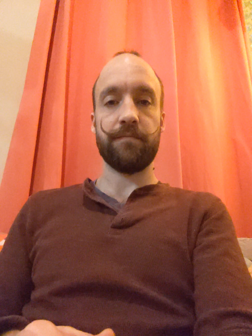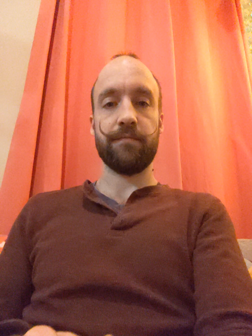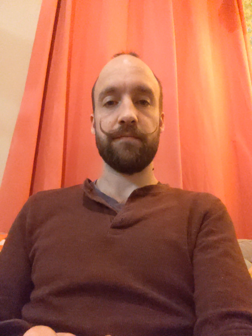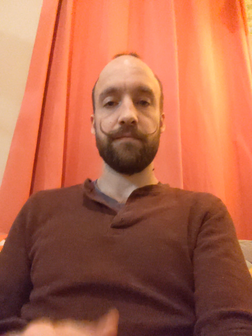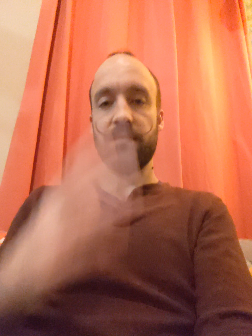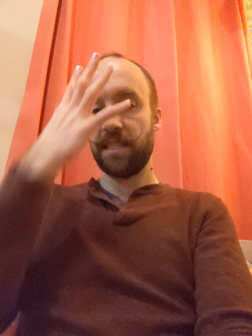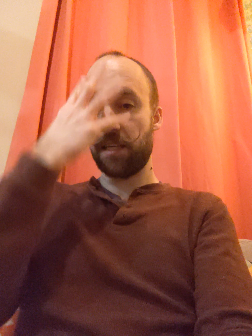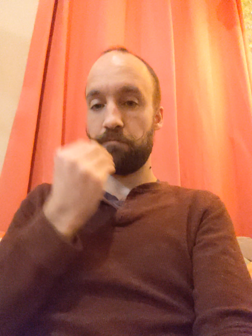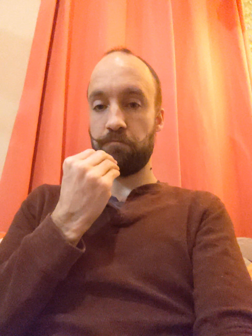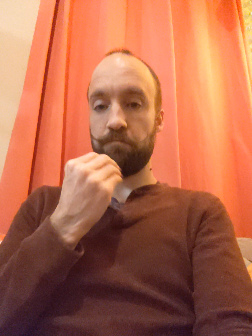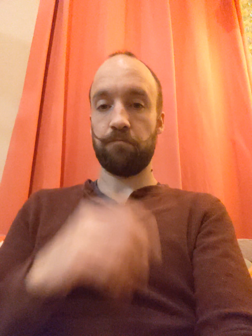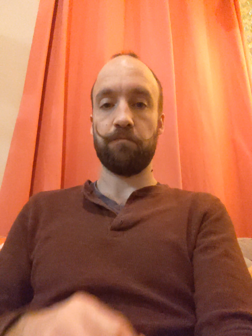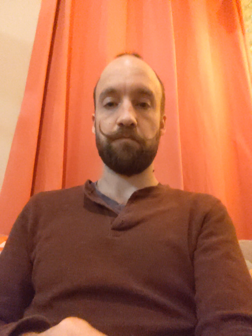sleep